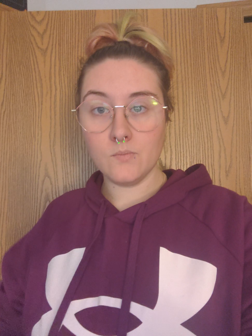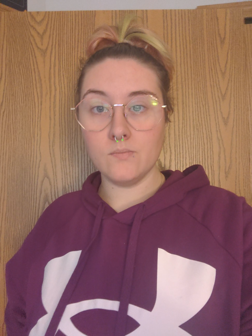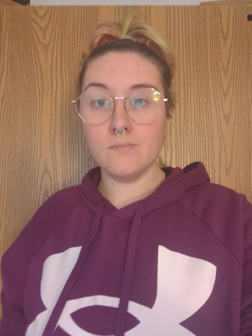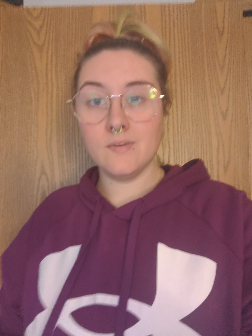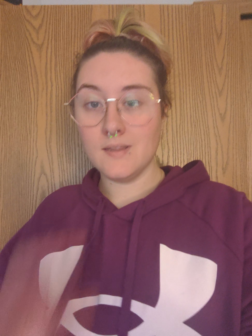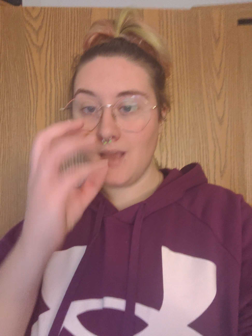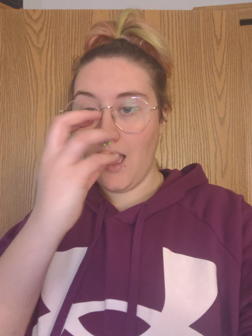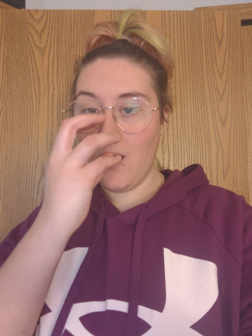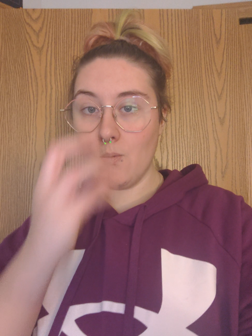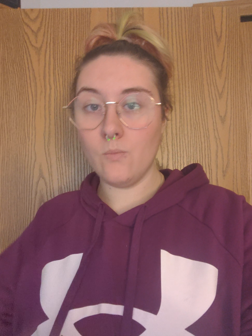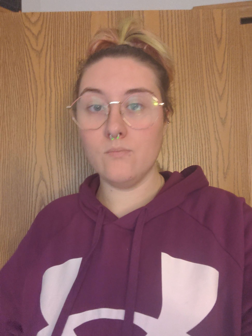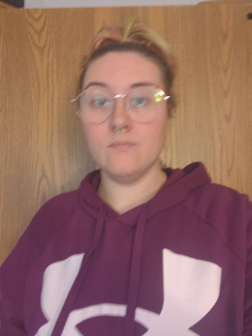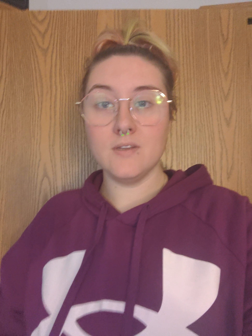clown